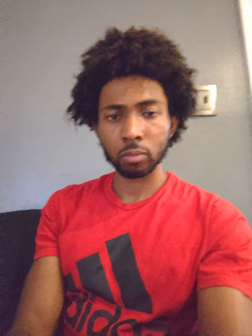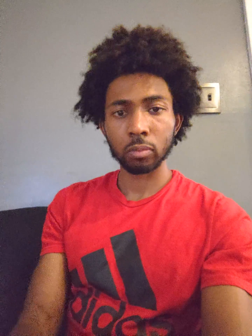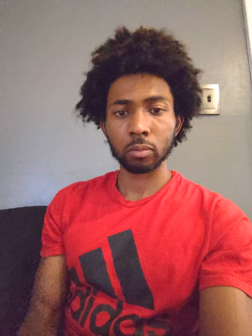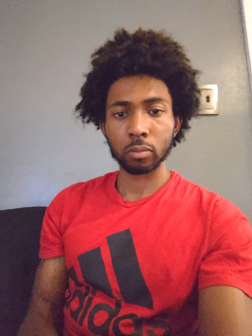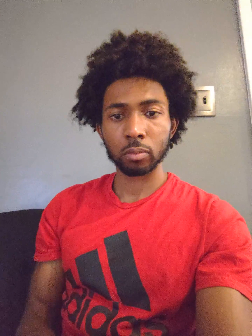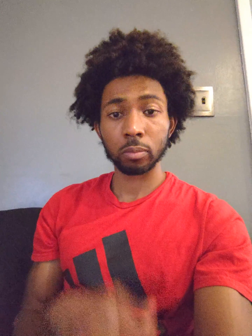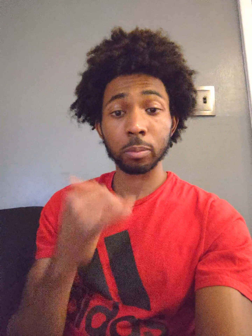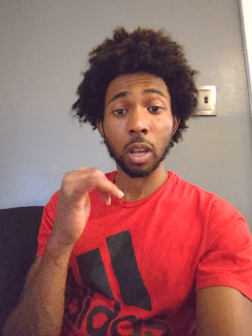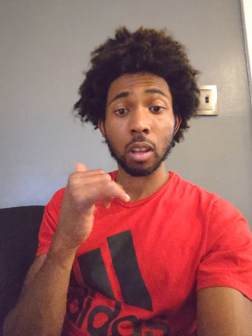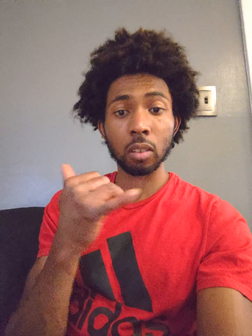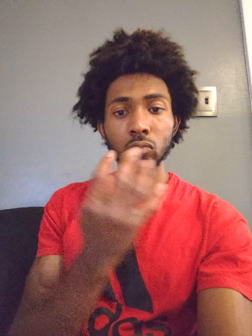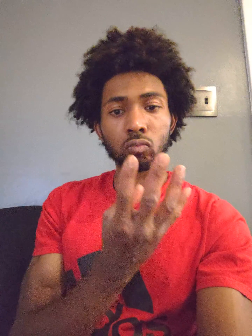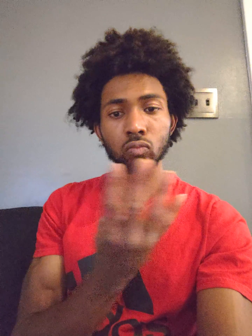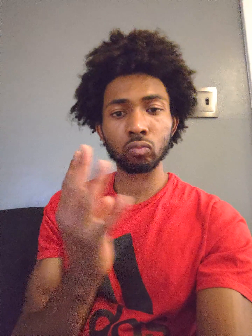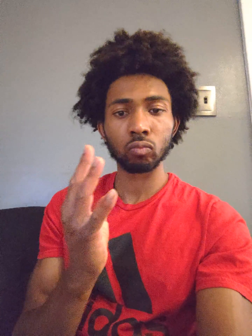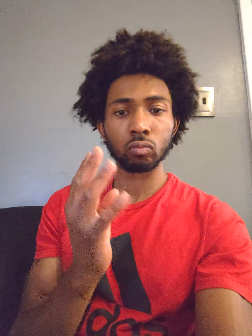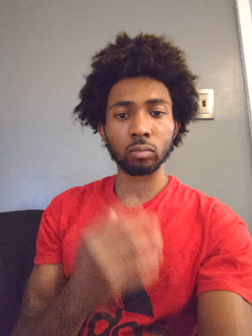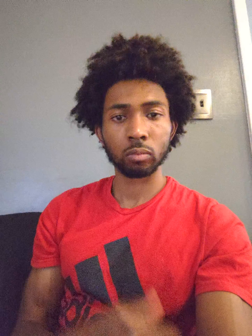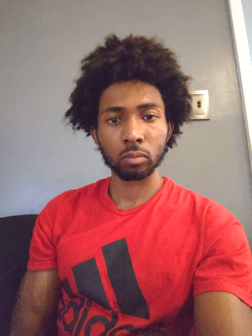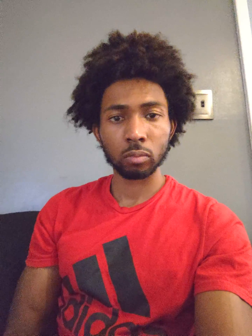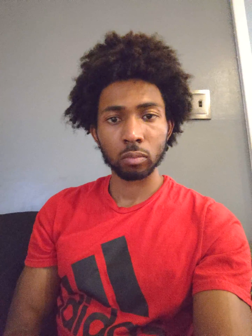playpen